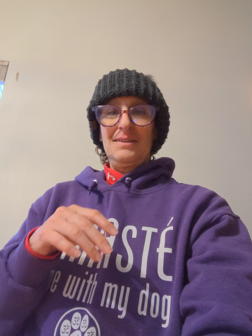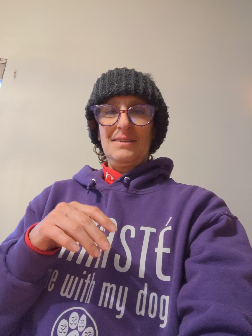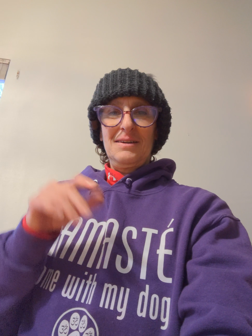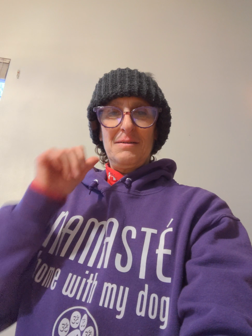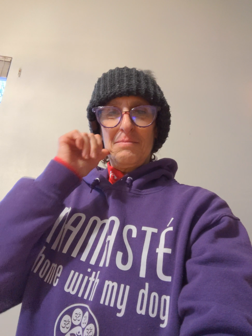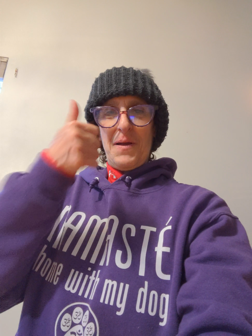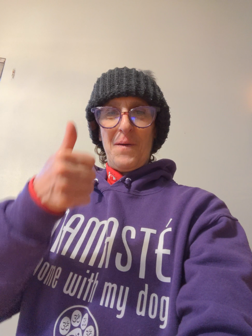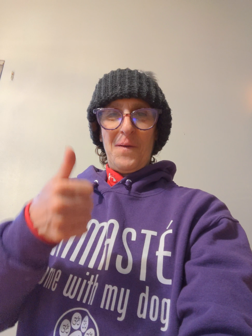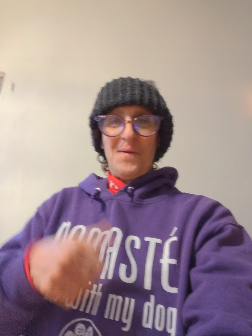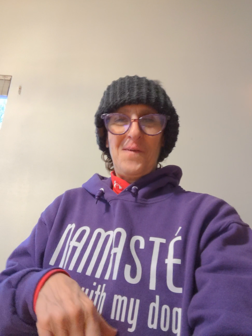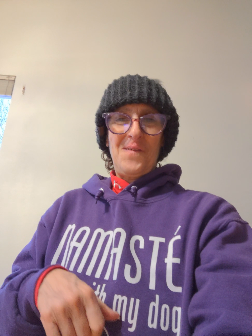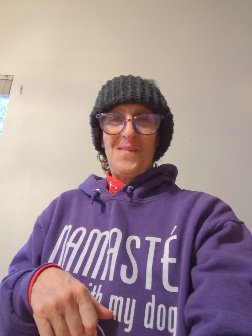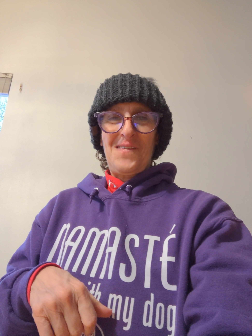tomorrow